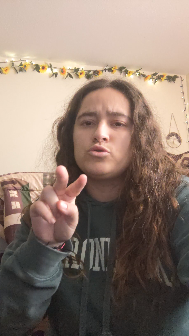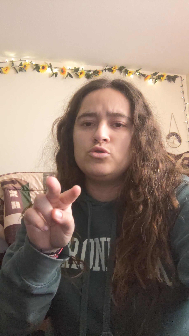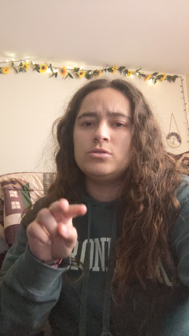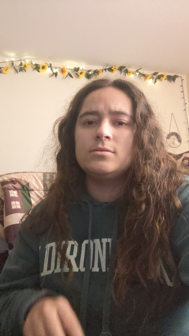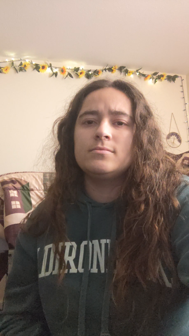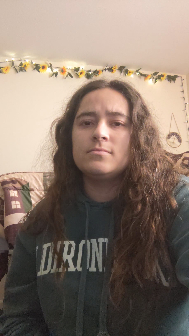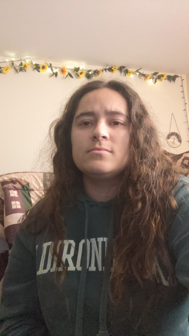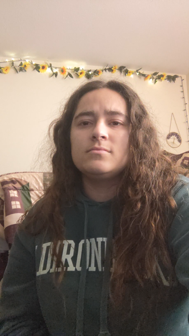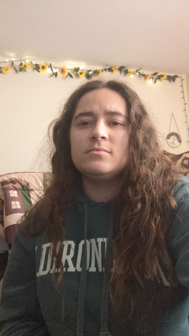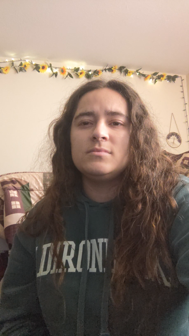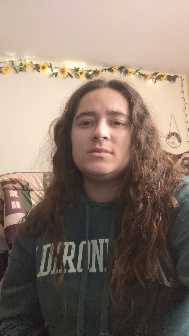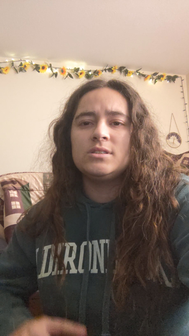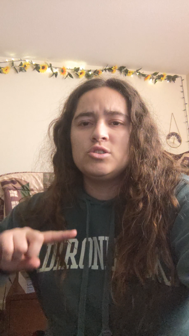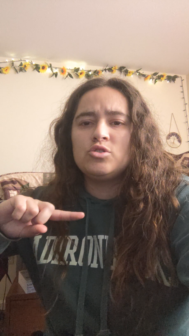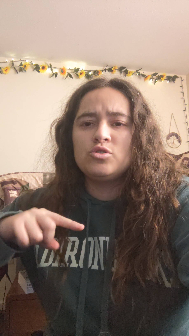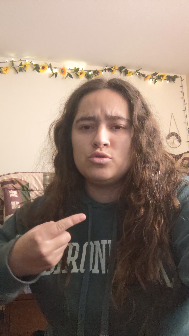hurt